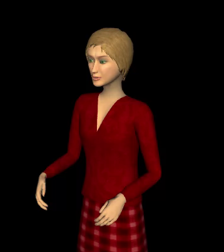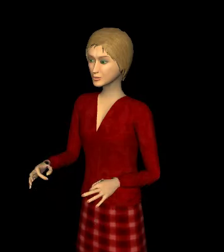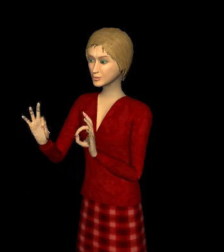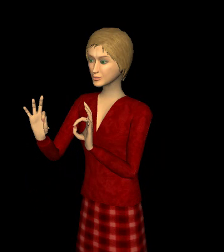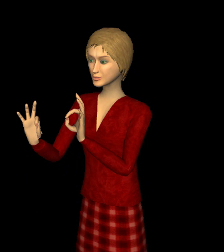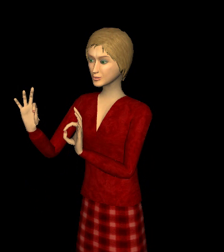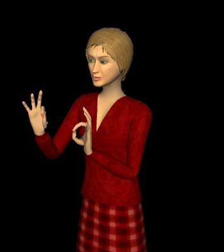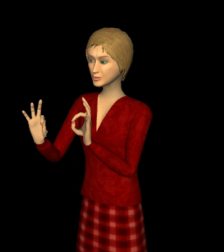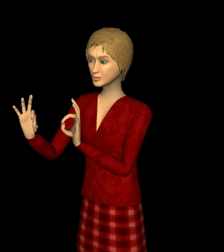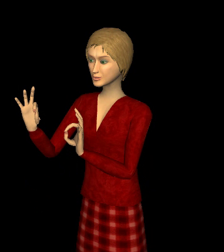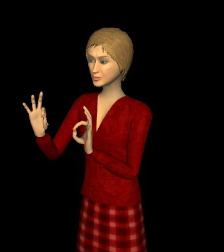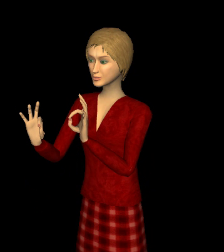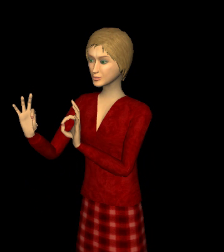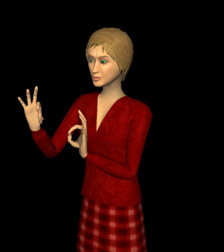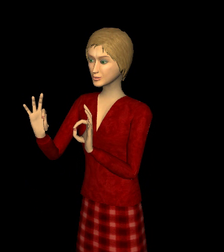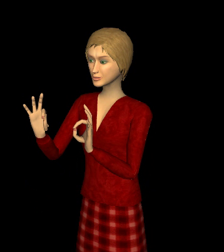الآنسة